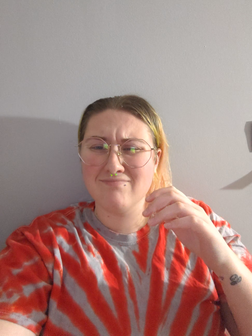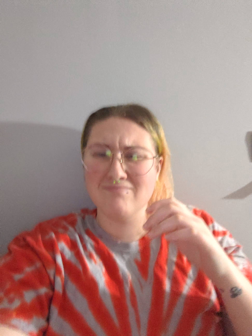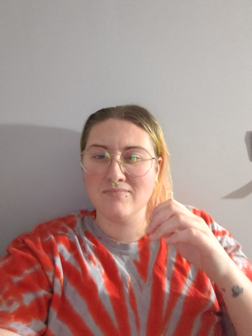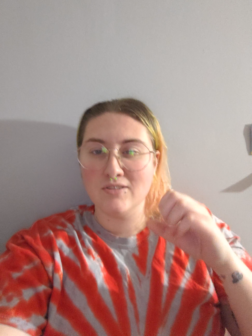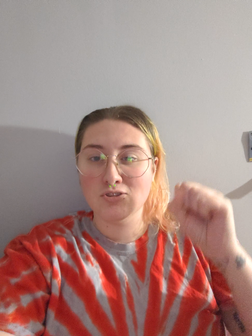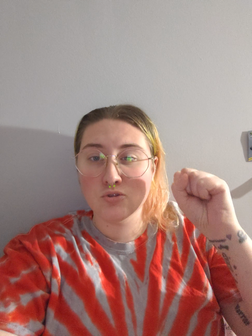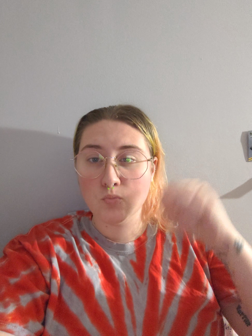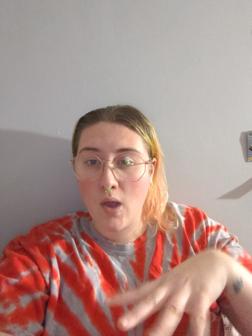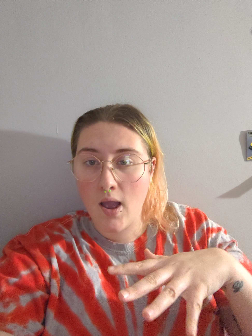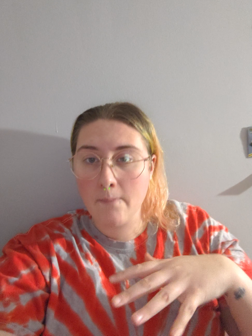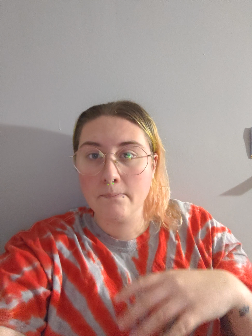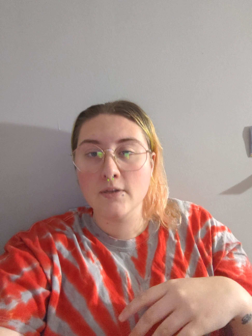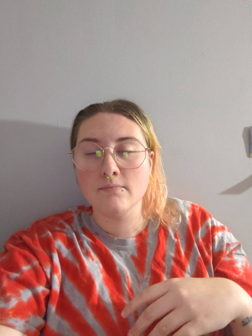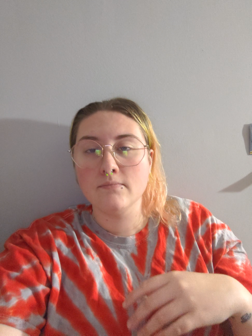drop